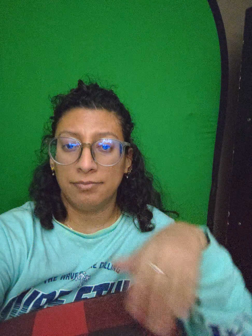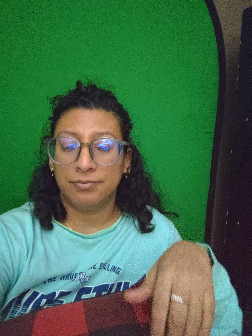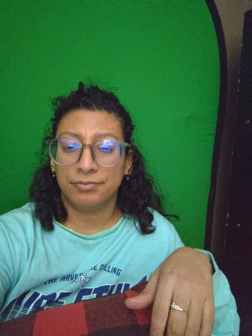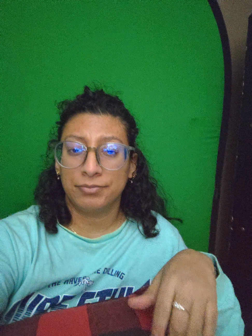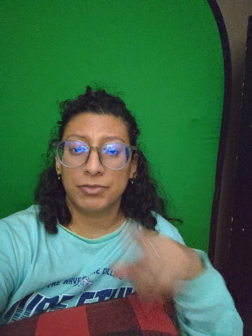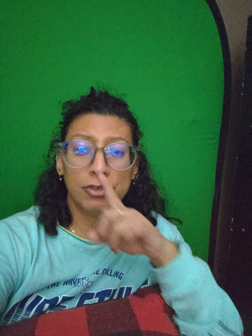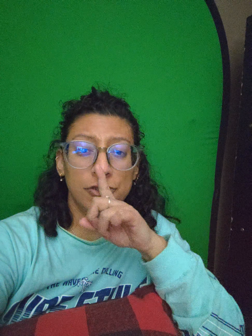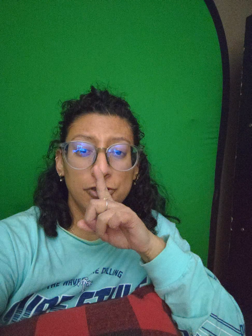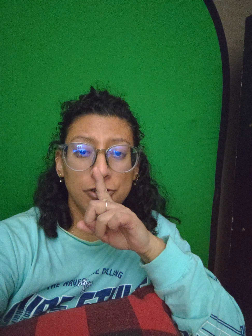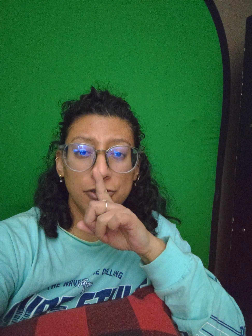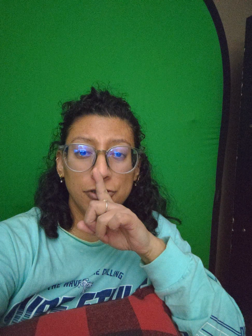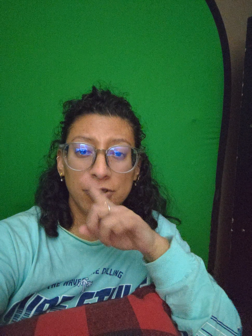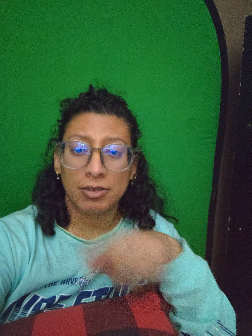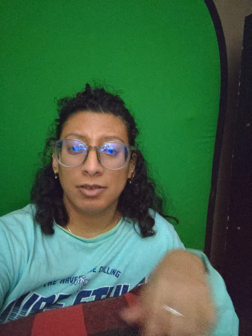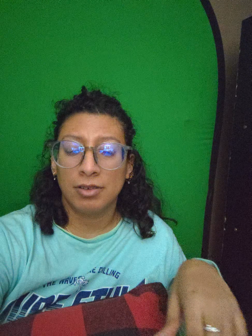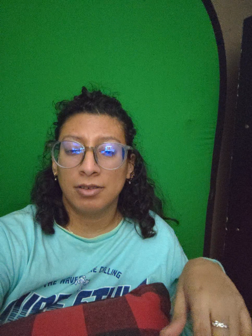shhh